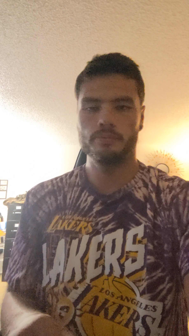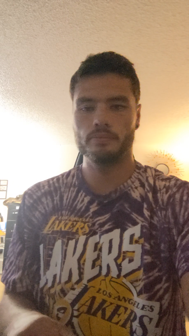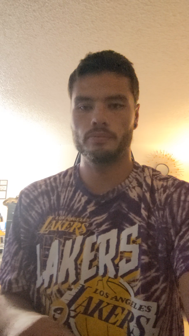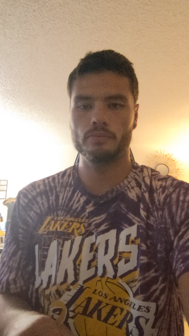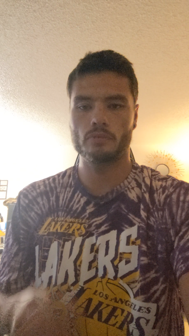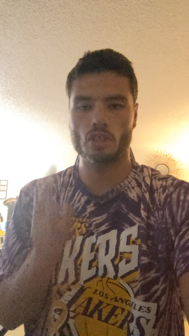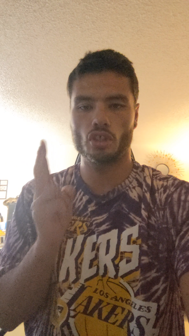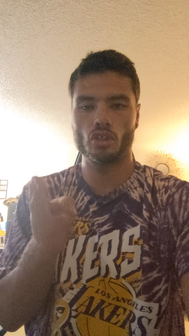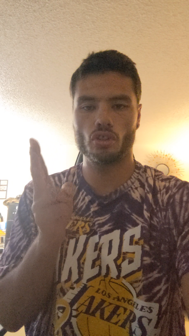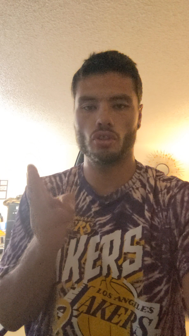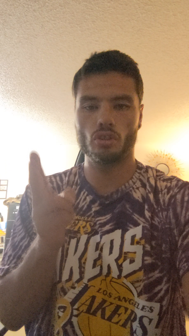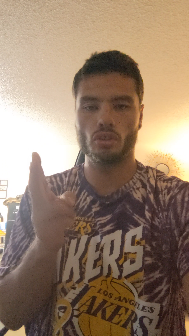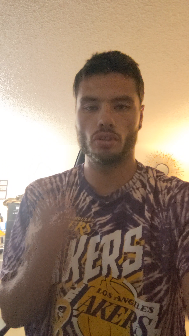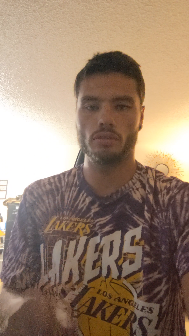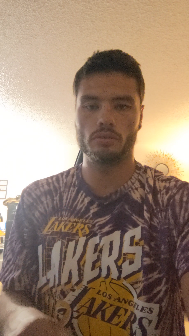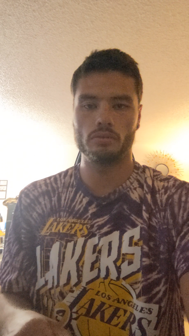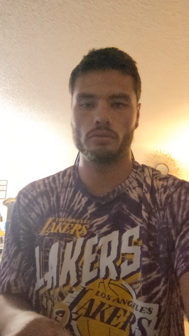hurry